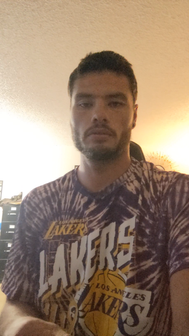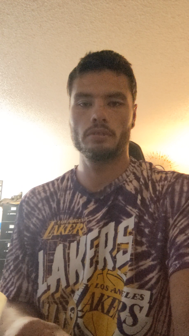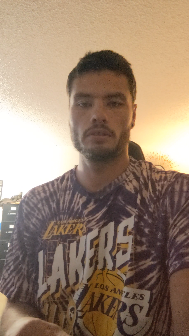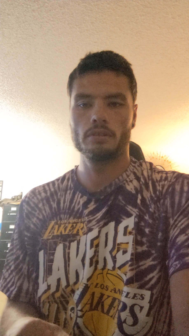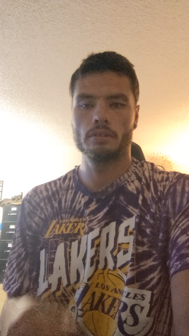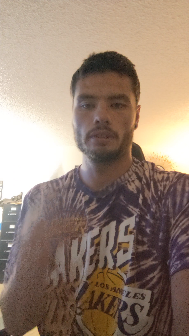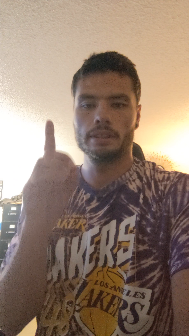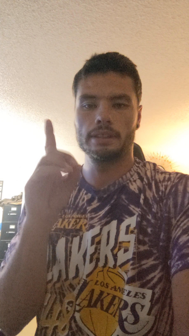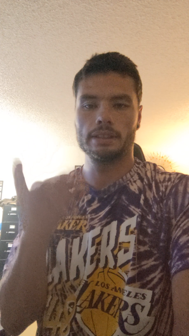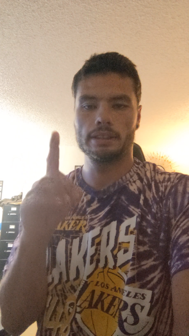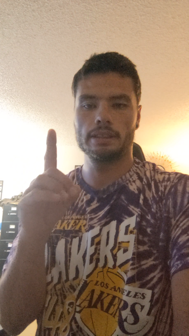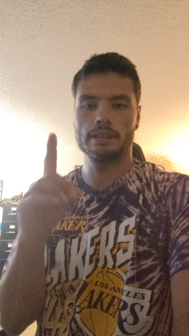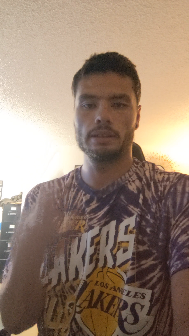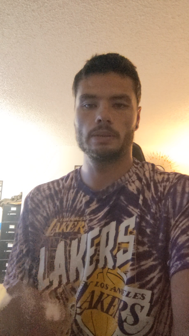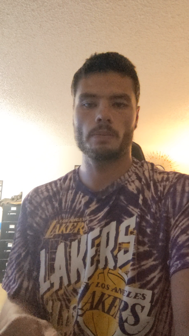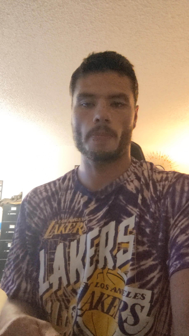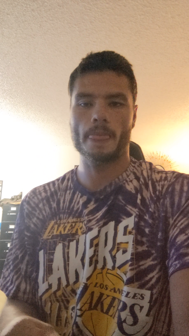did